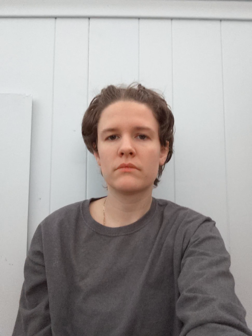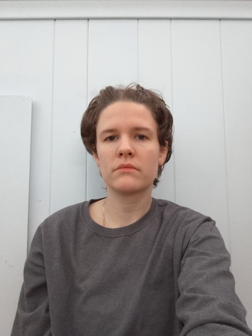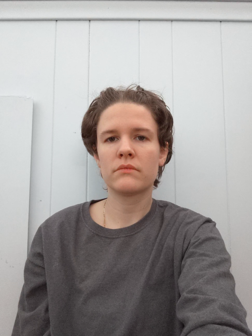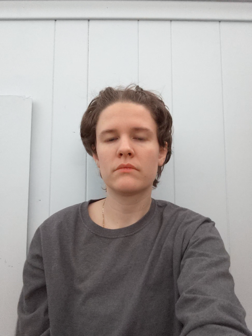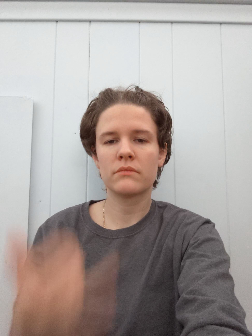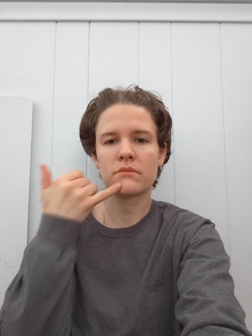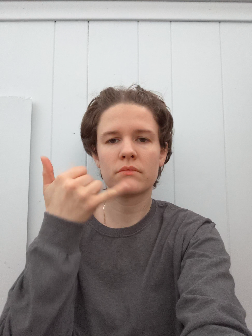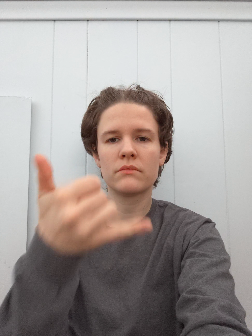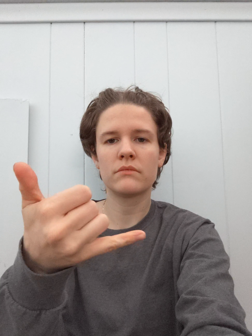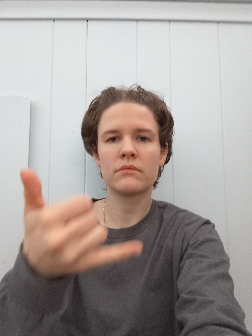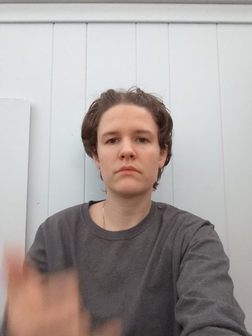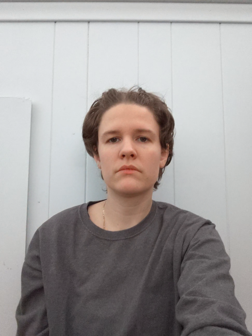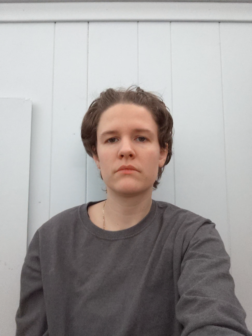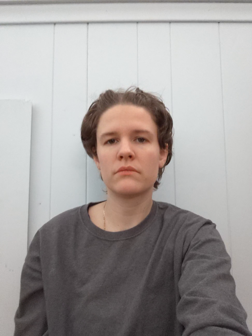call on the phone